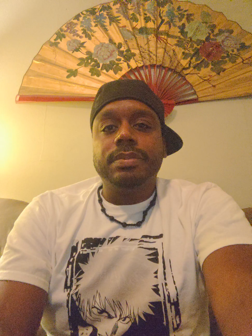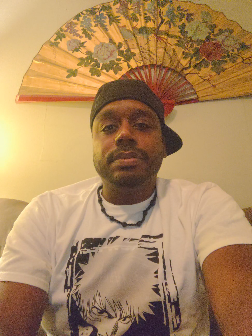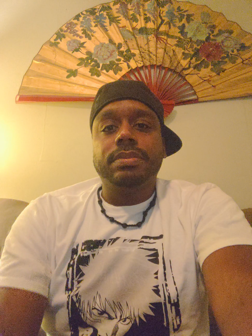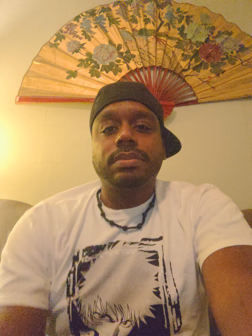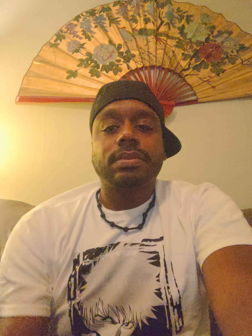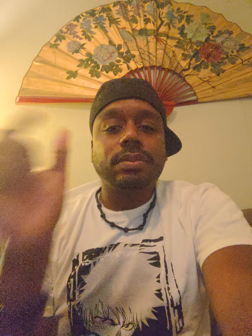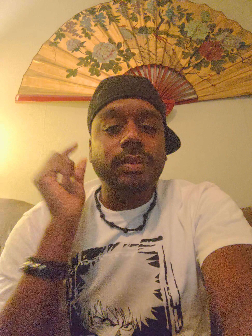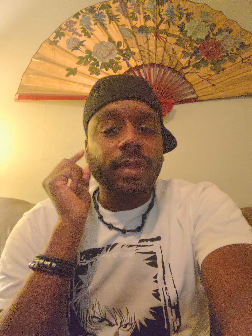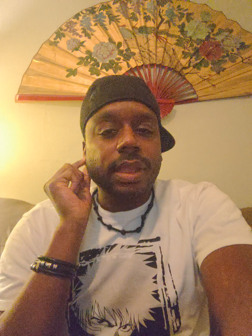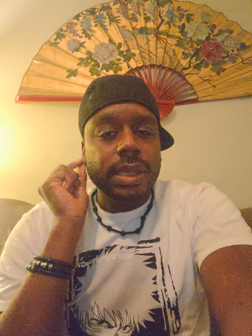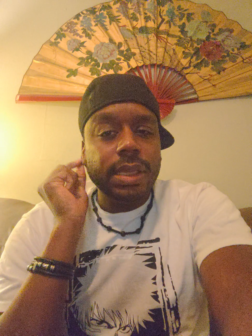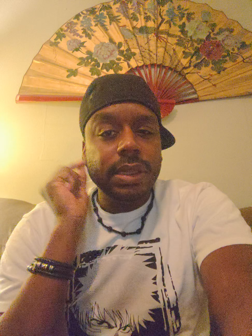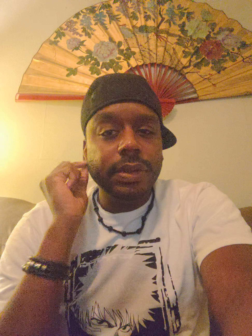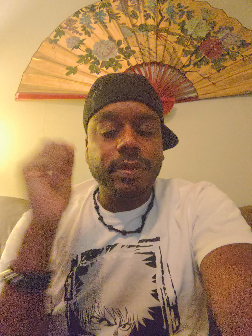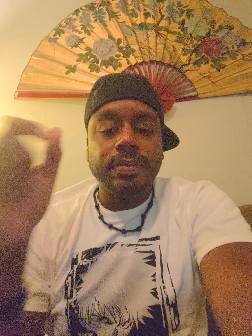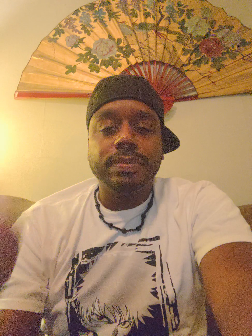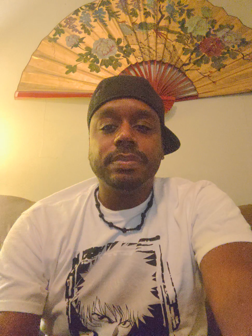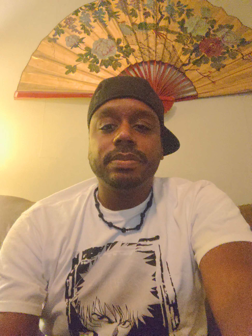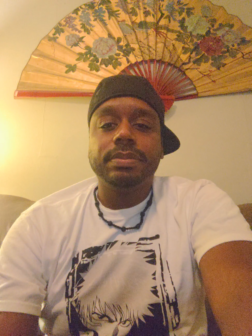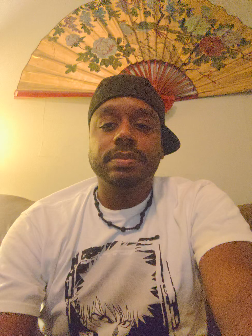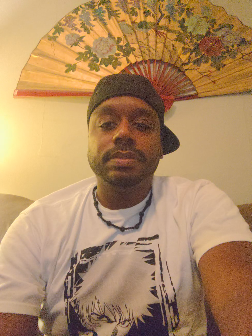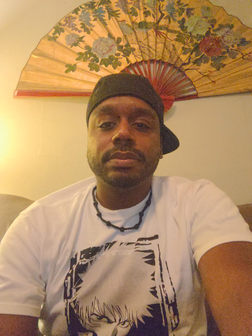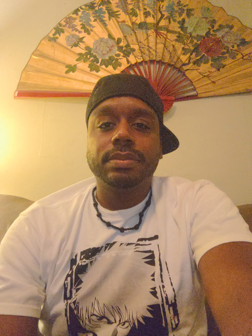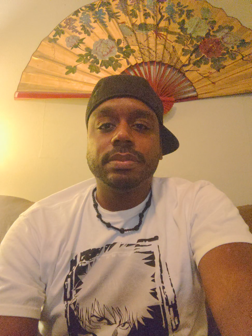ear